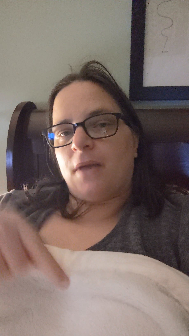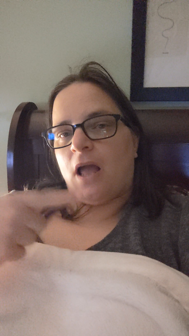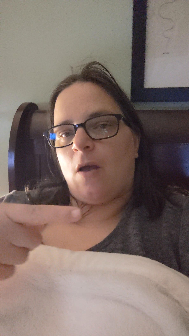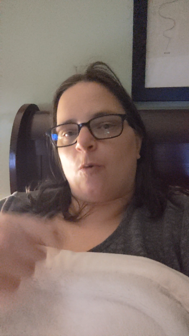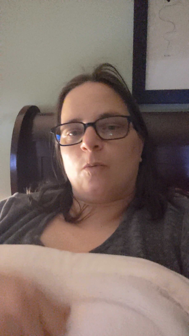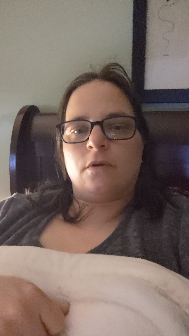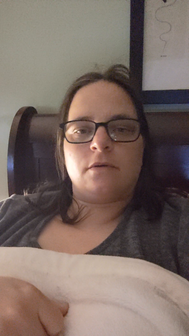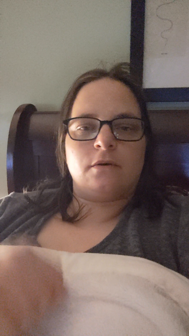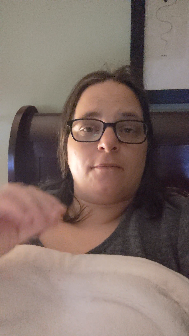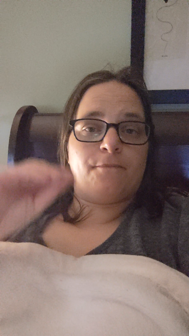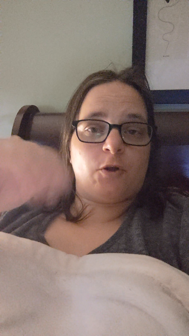put